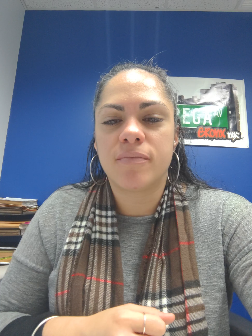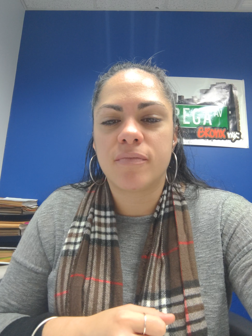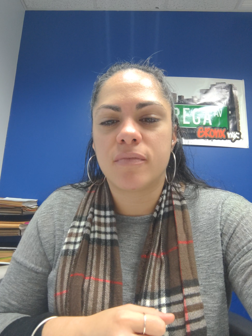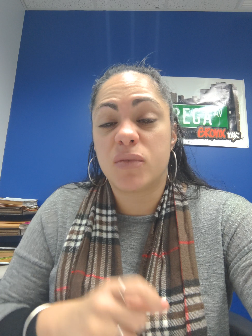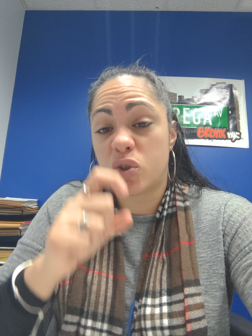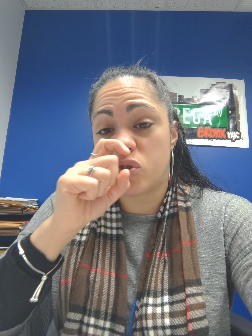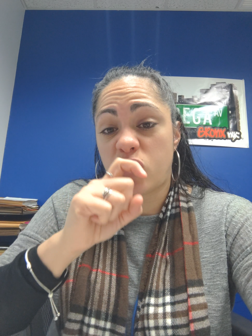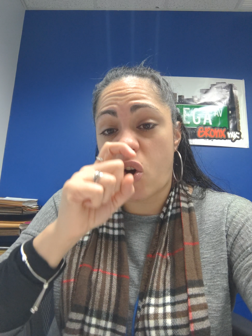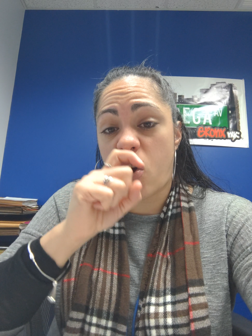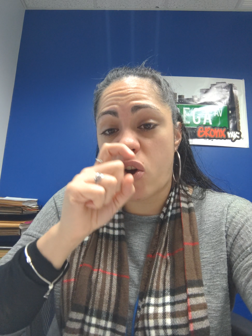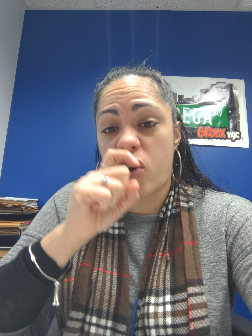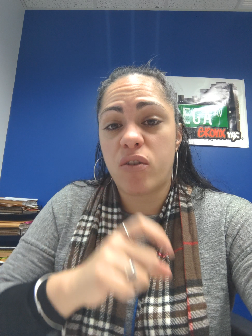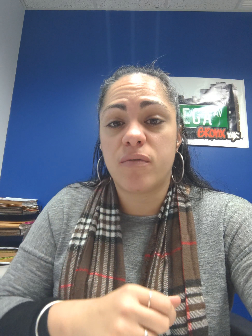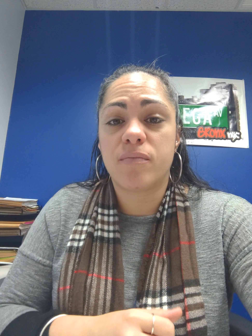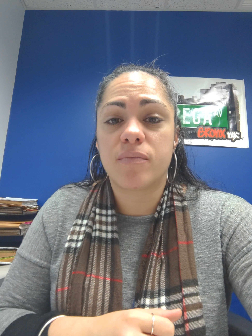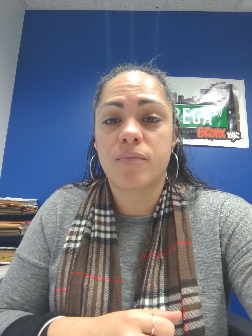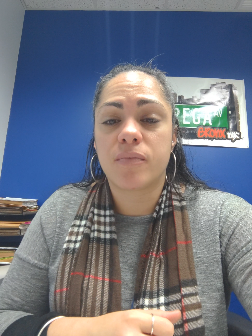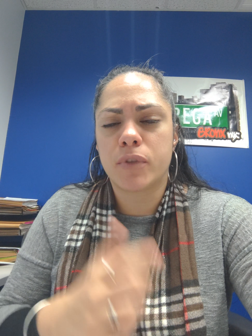doll